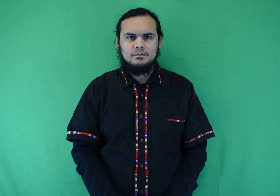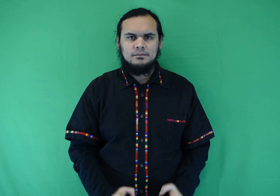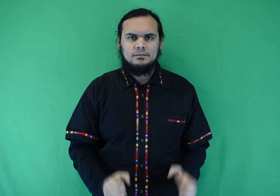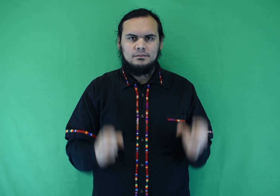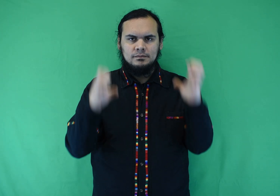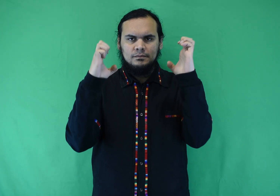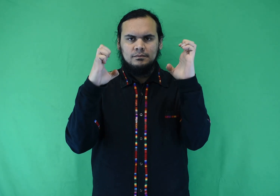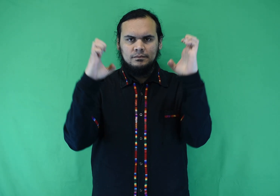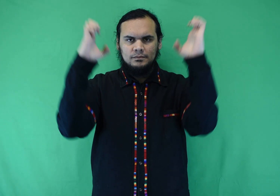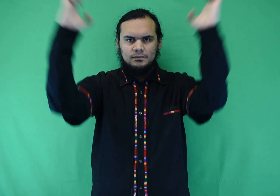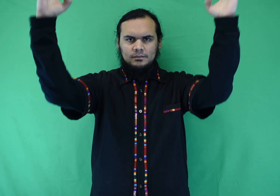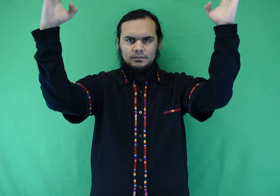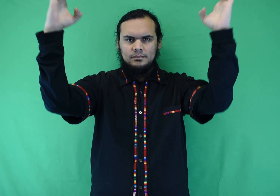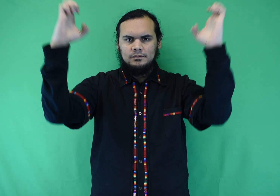edificio